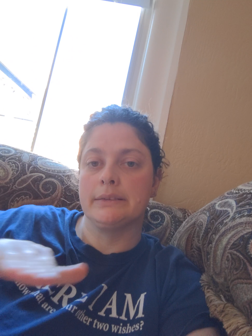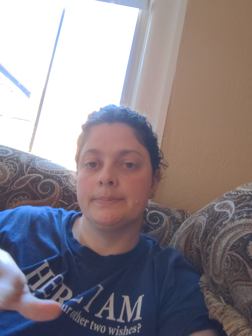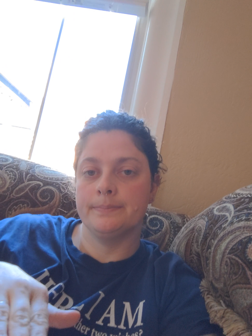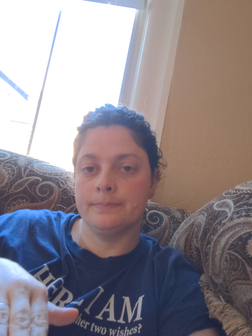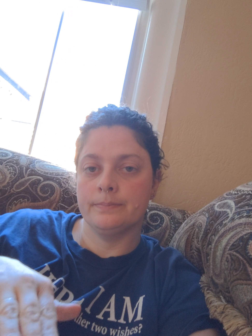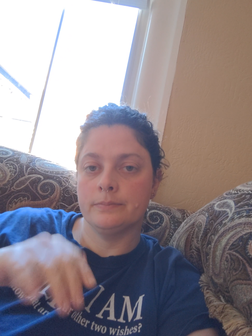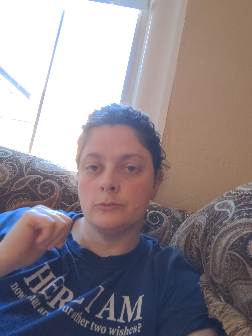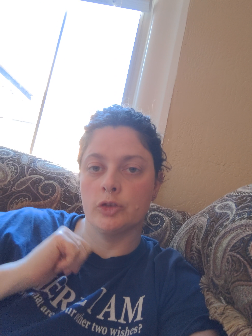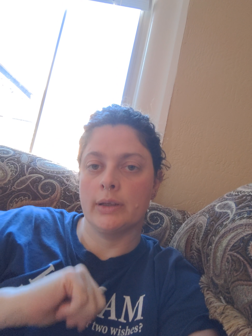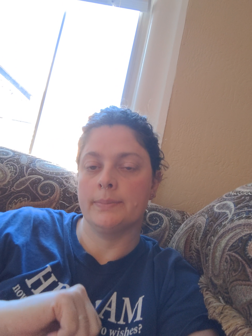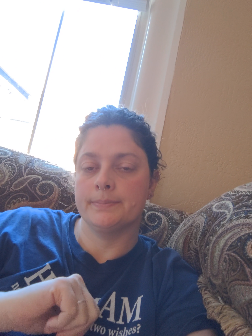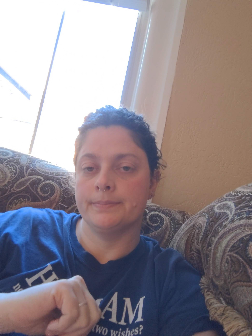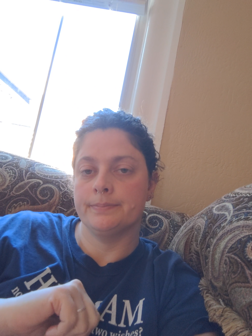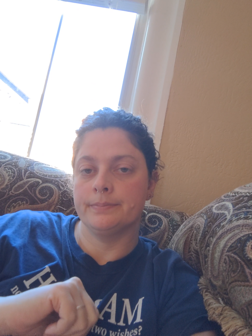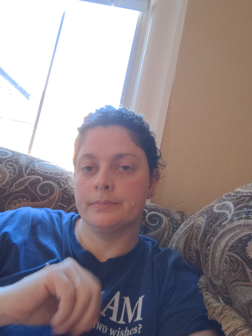jacket